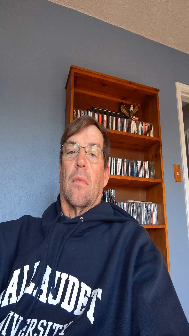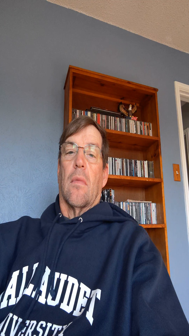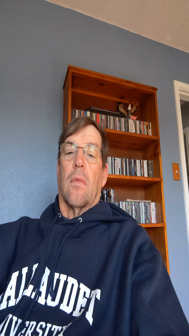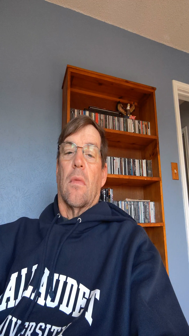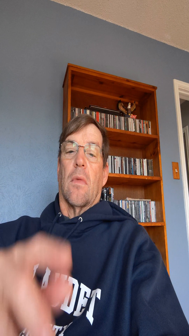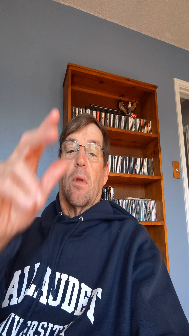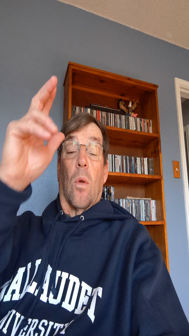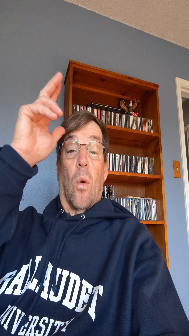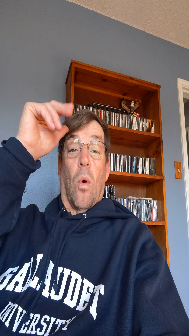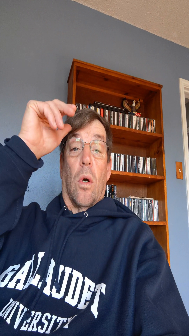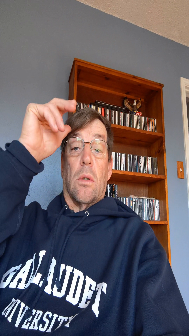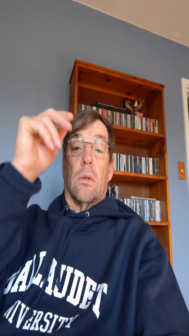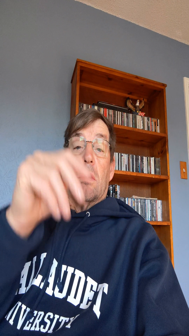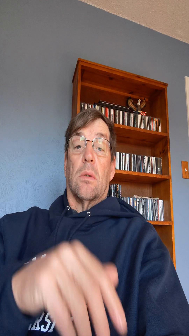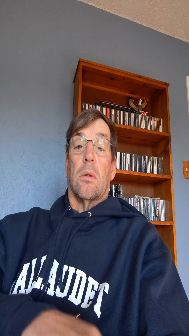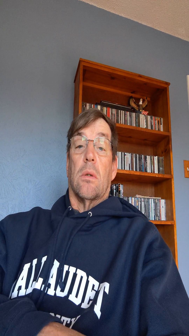horse